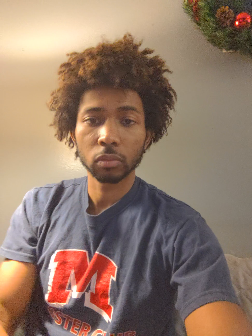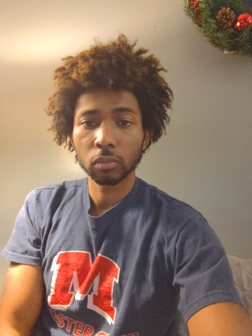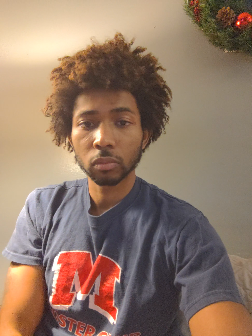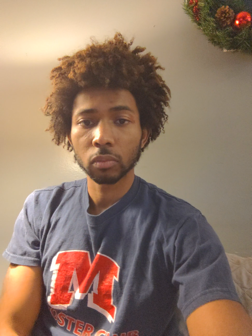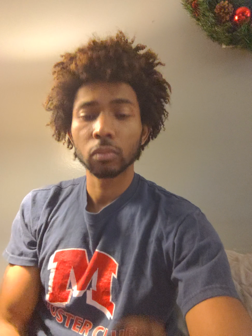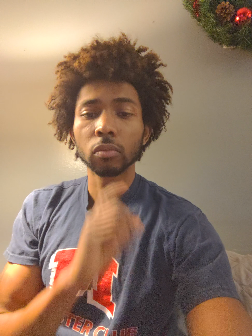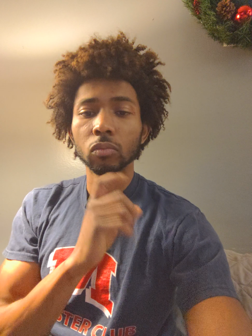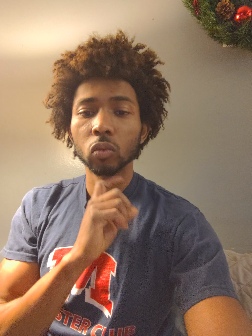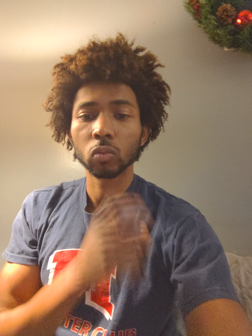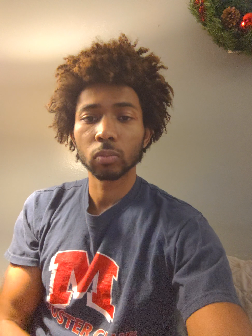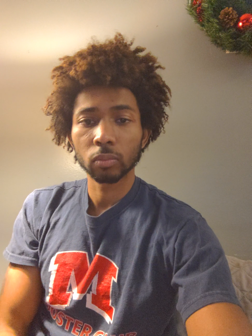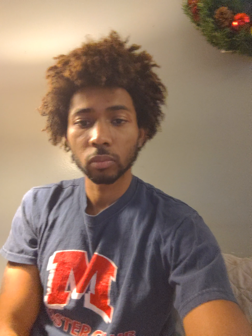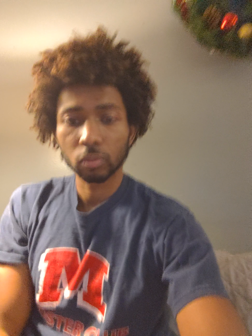garbage